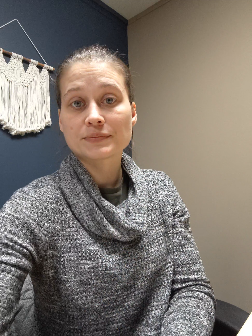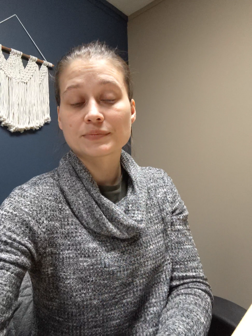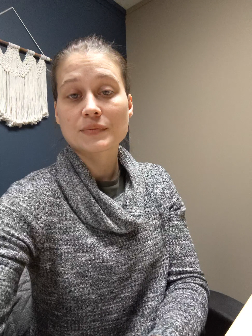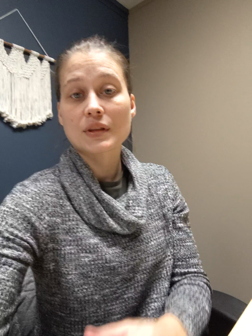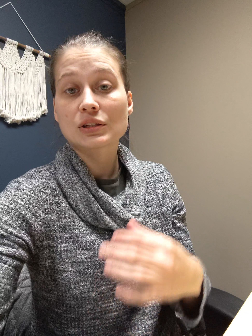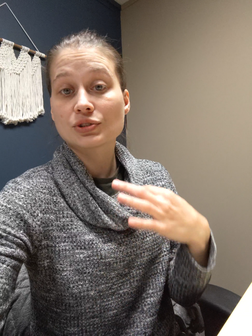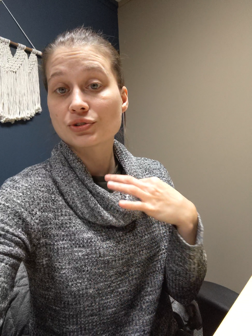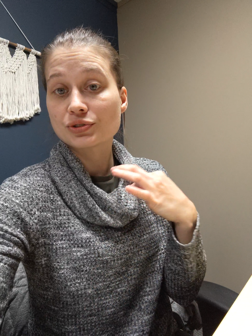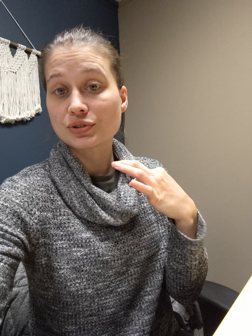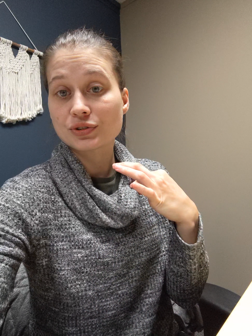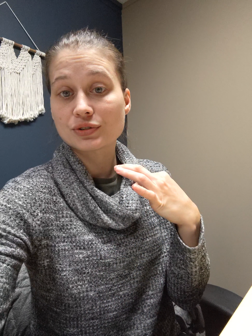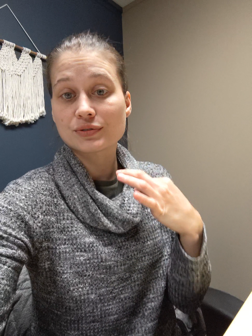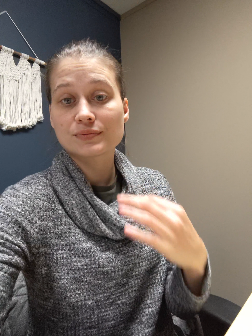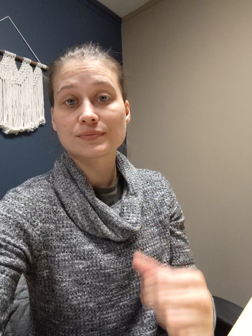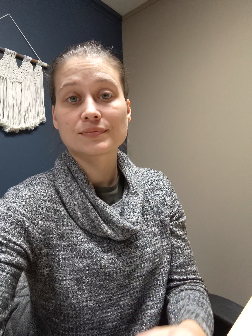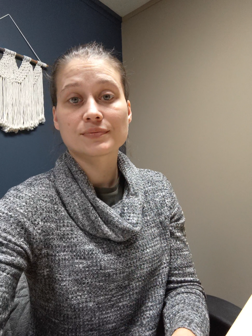shirt